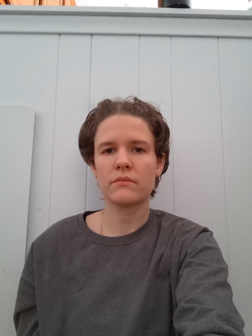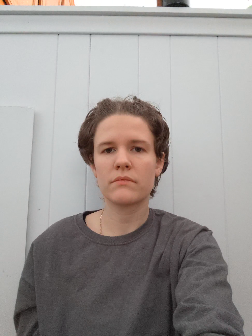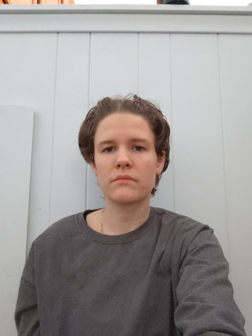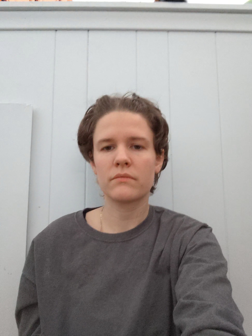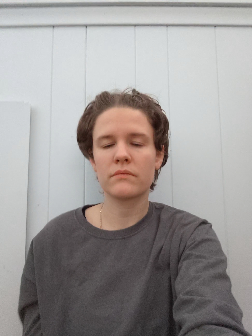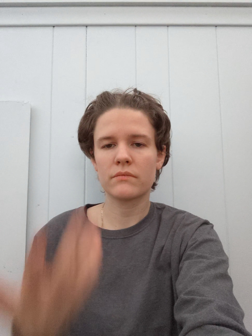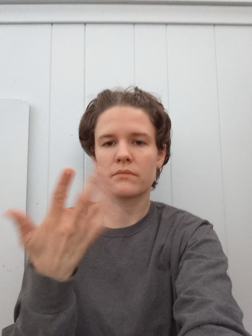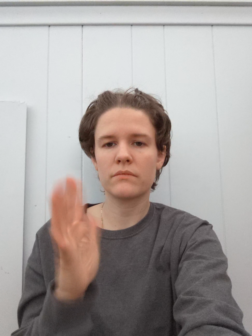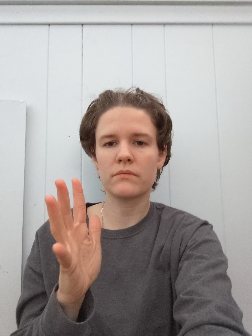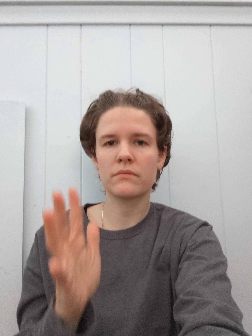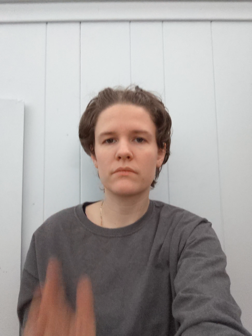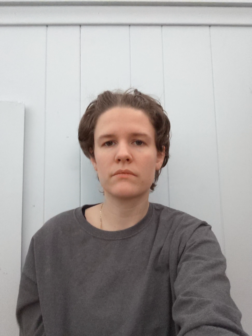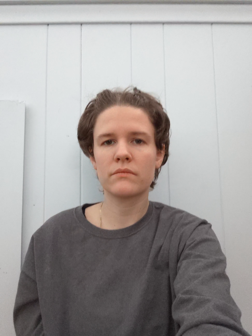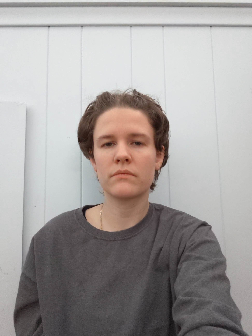finish